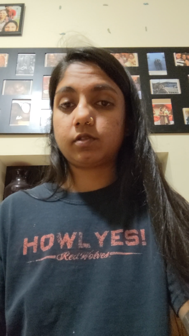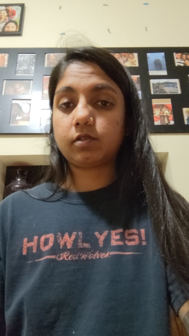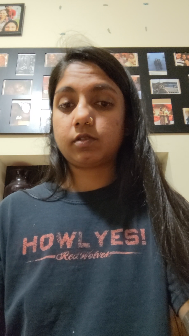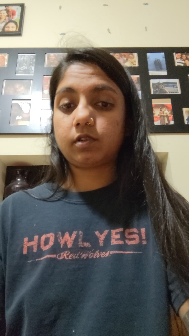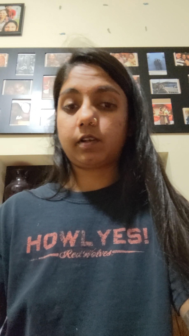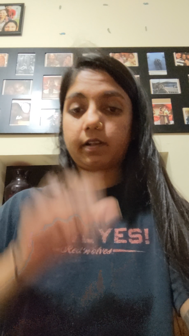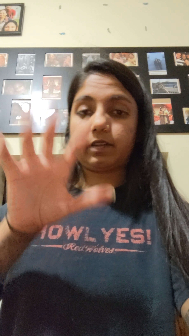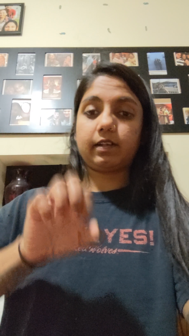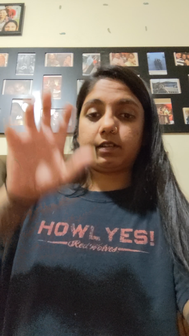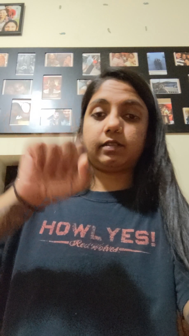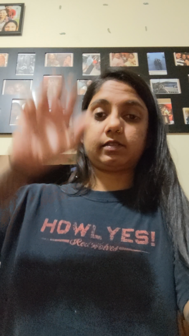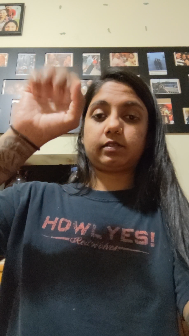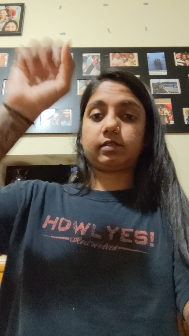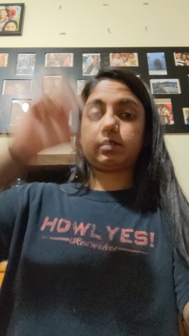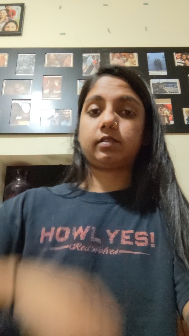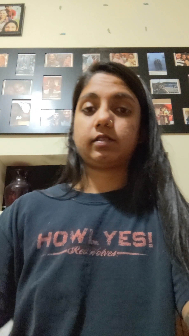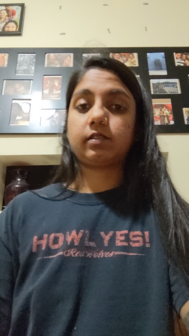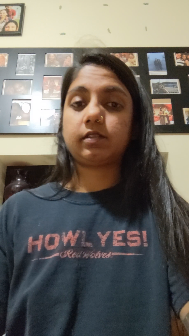ladder